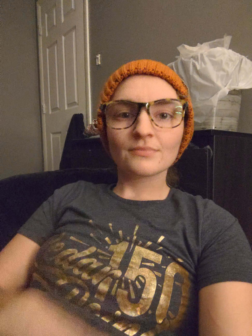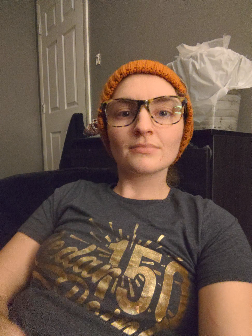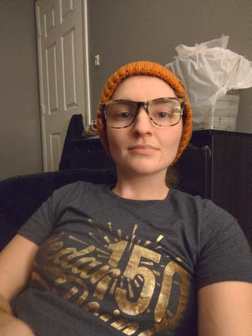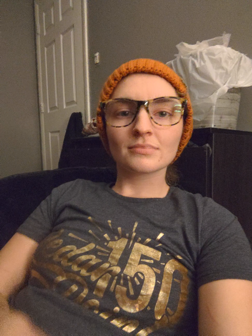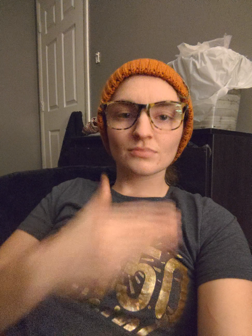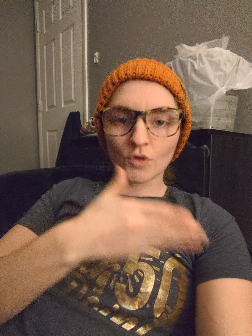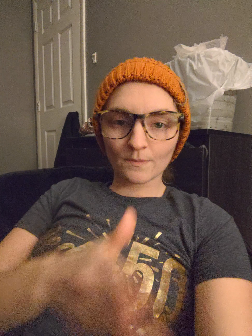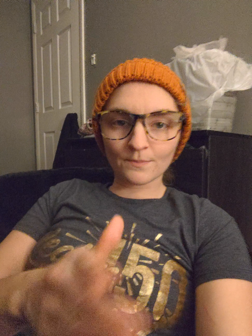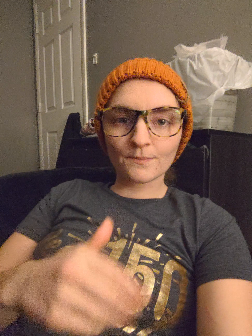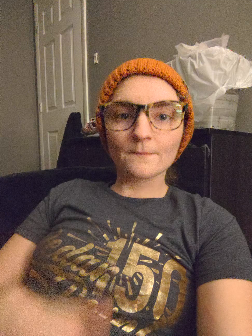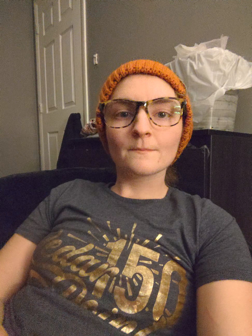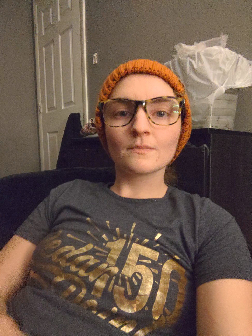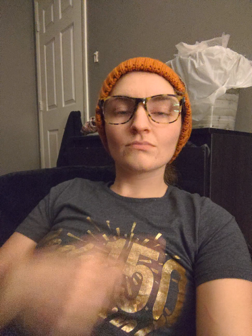arm